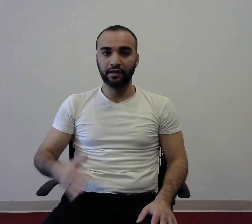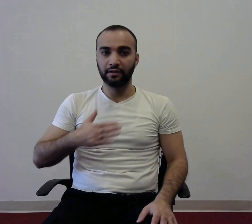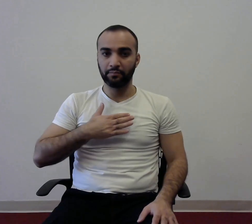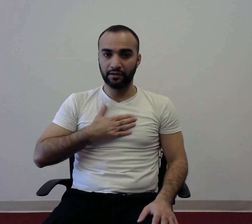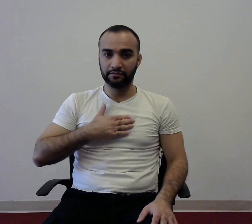mən